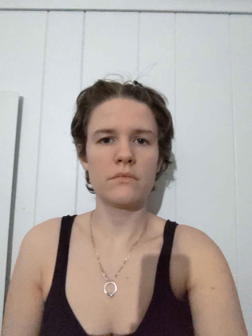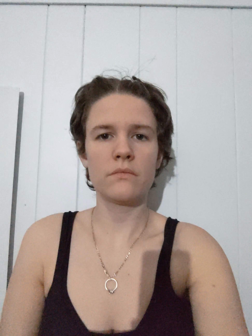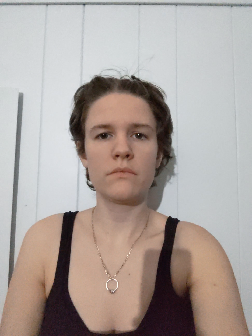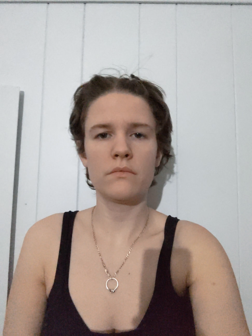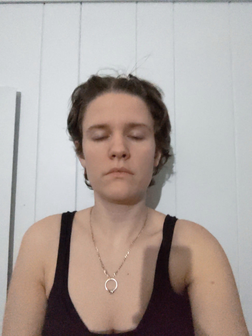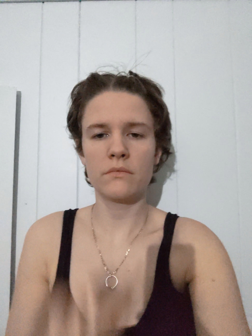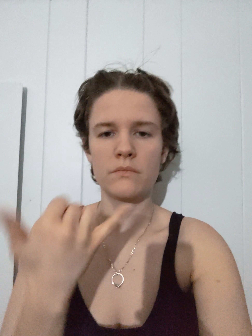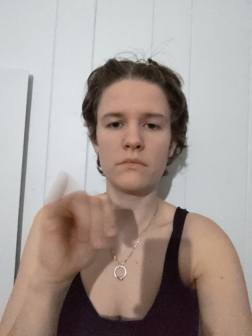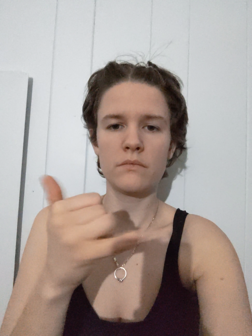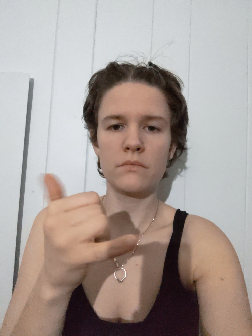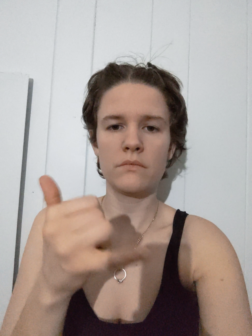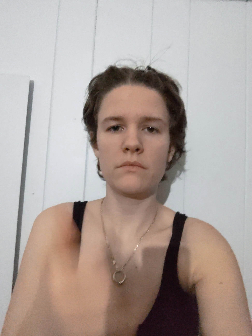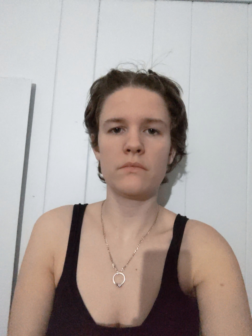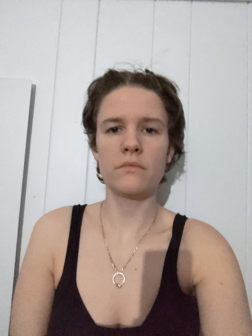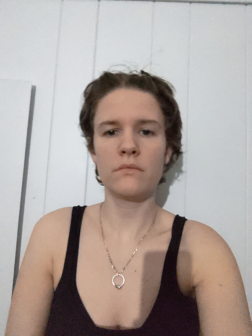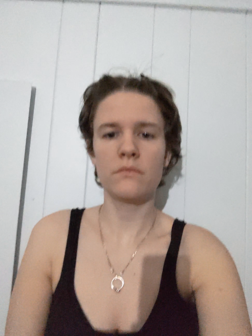yellow